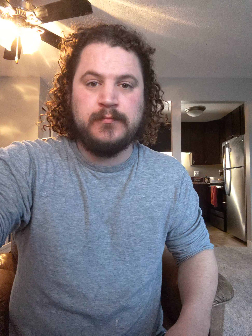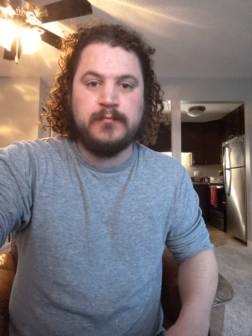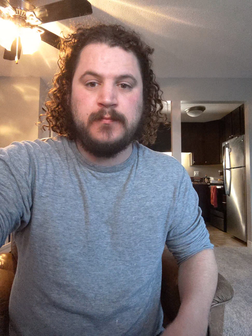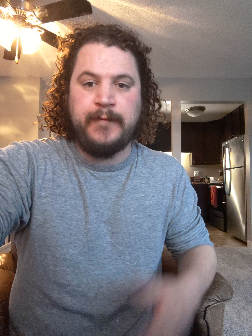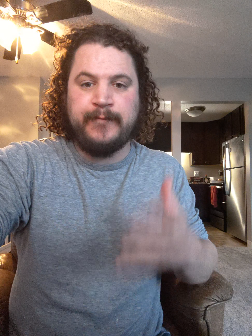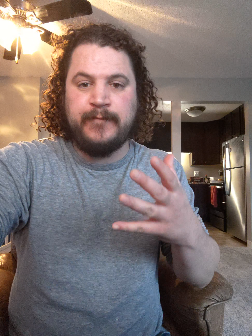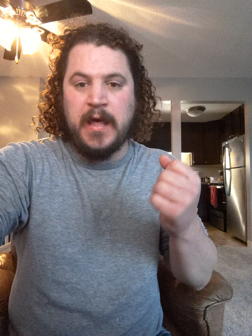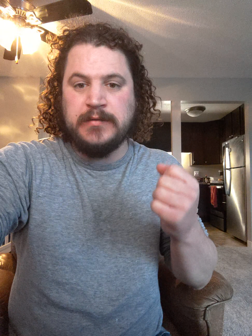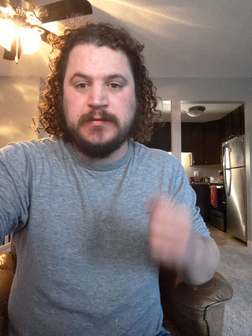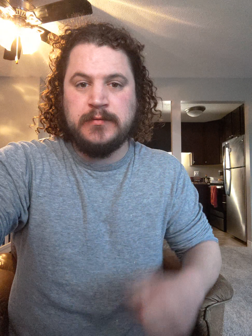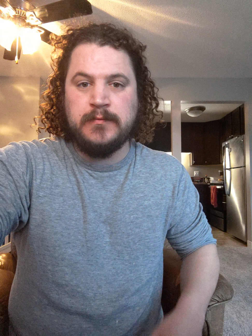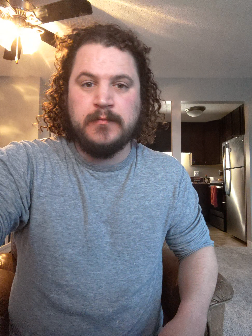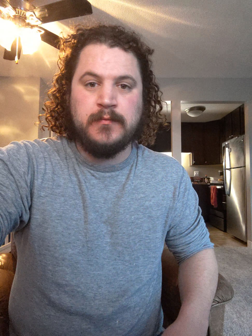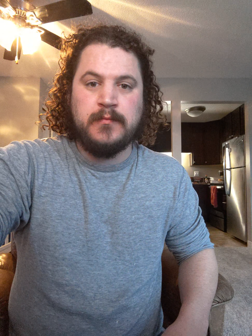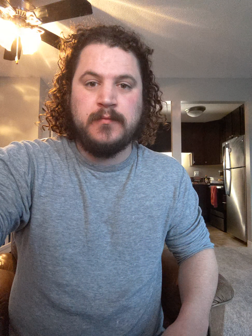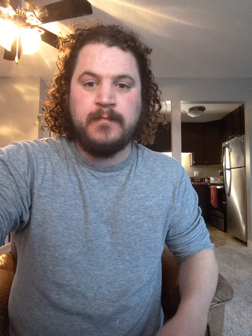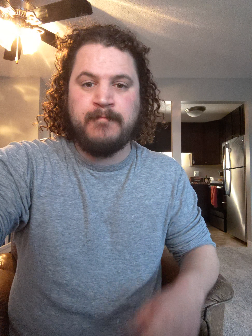fast